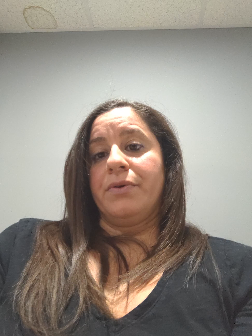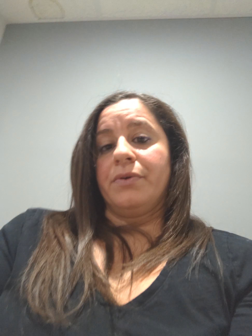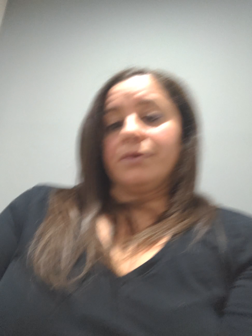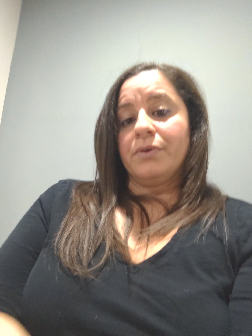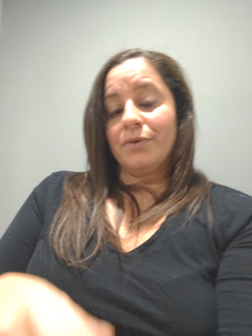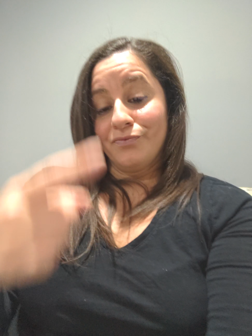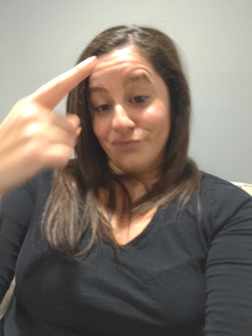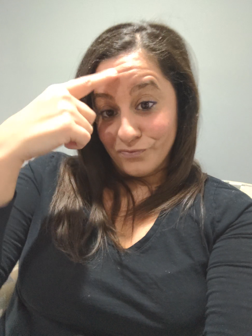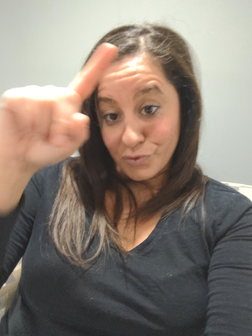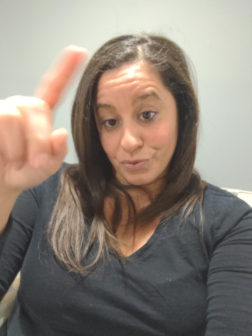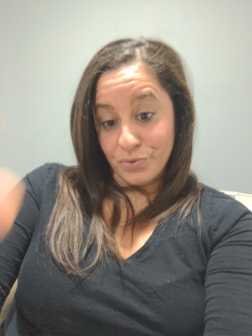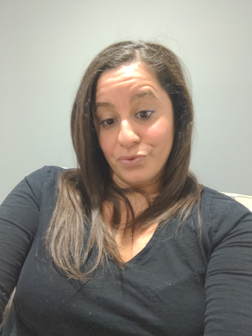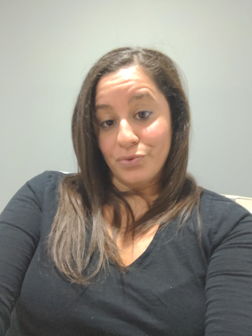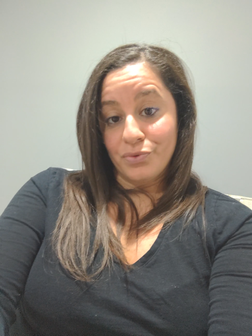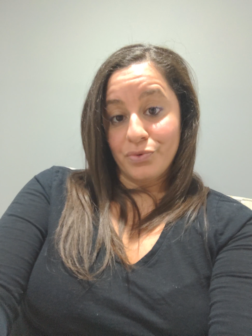for